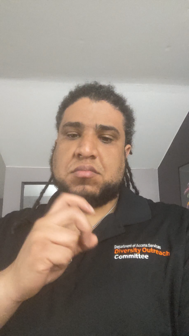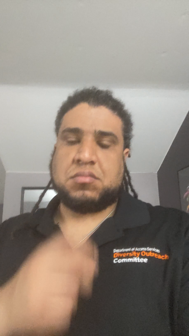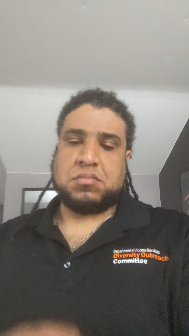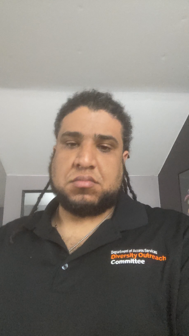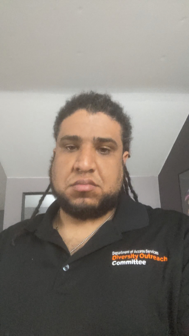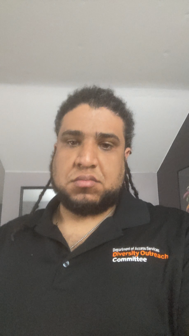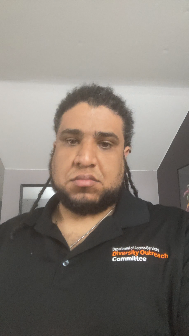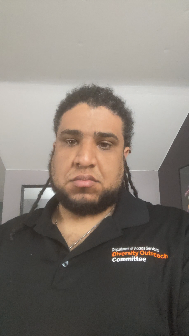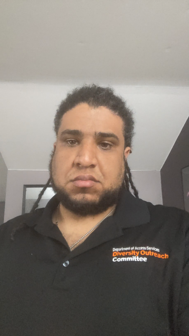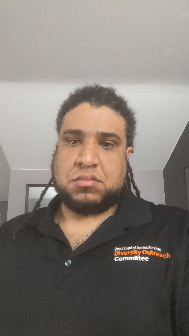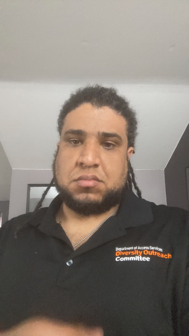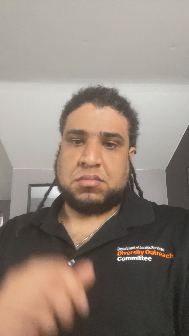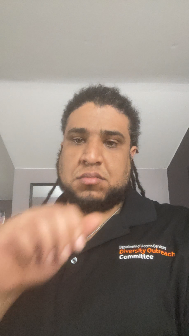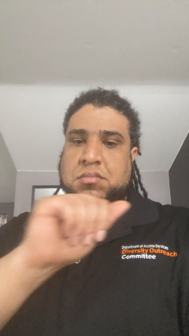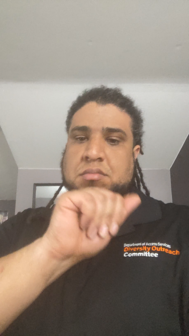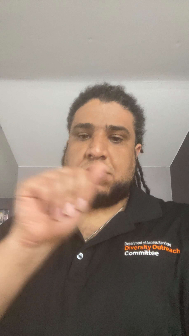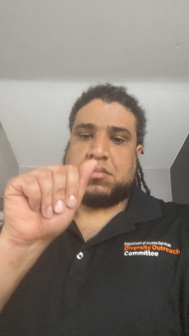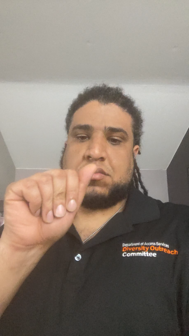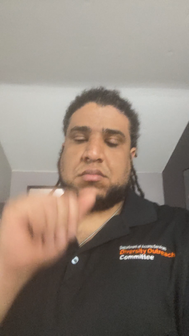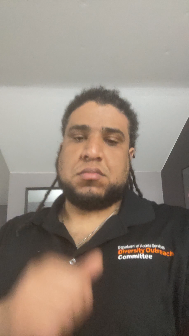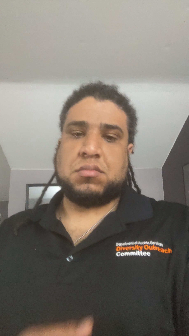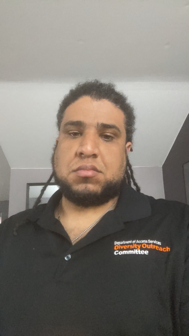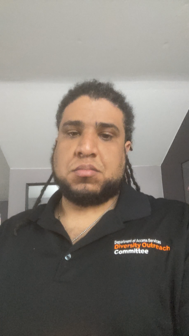a